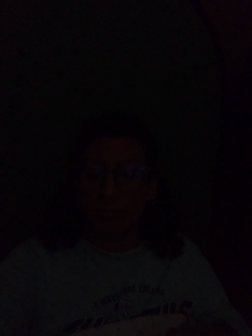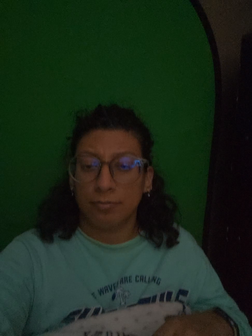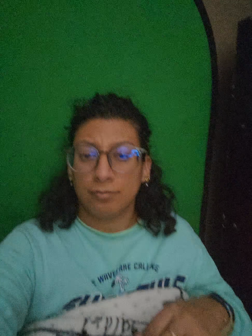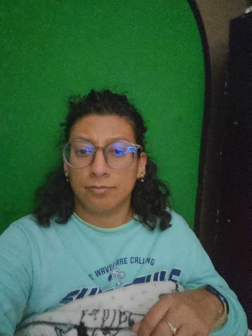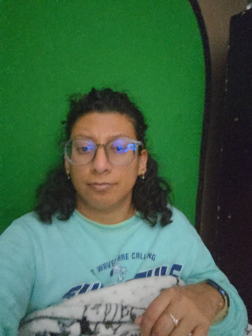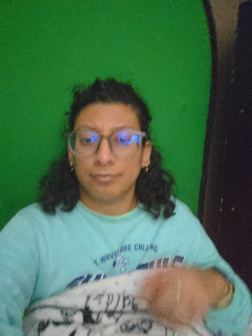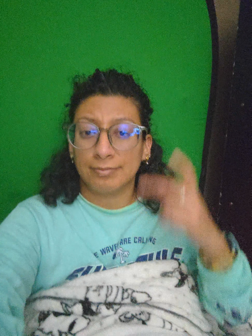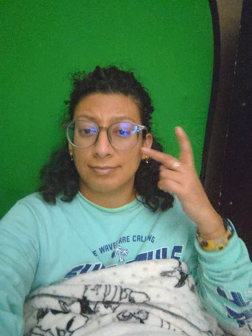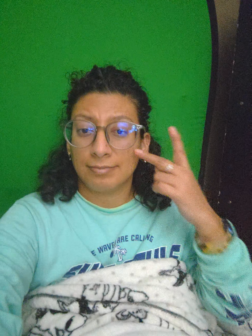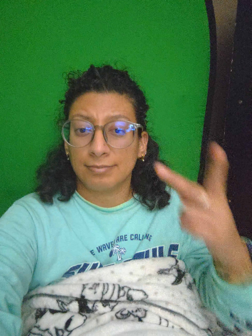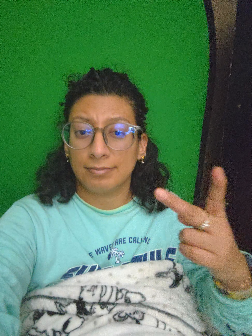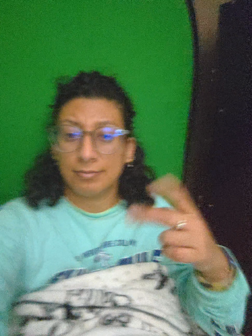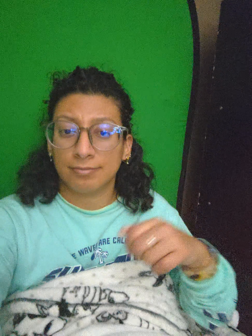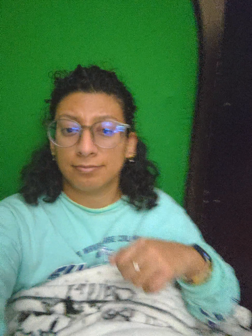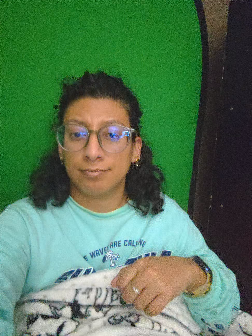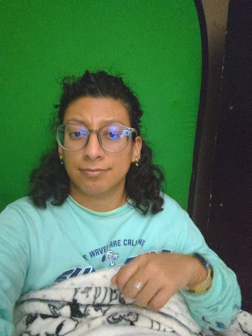see